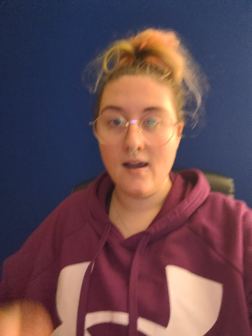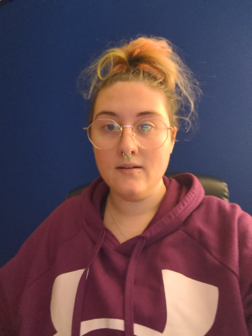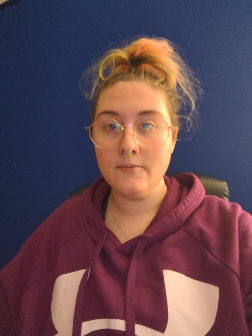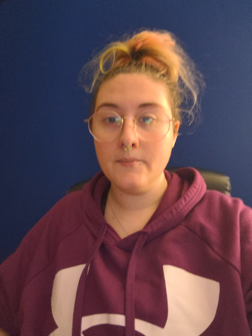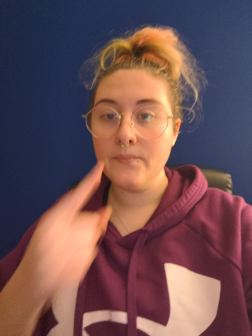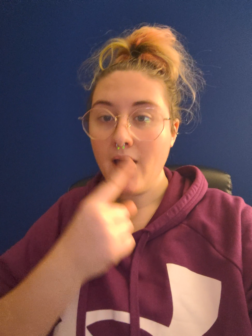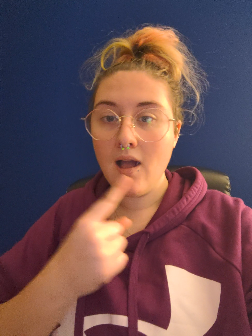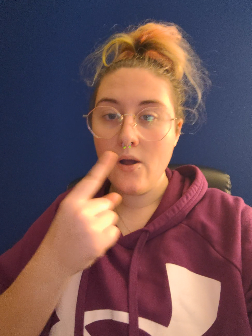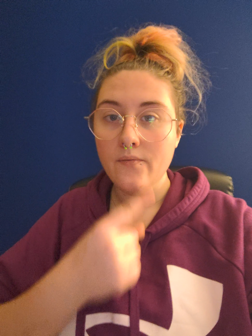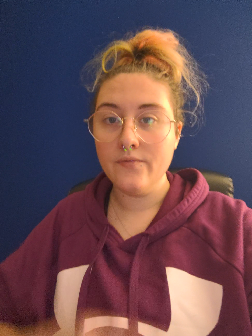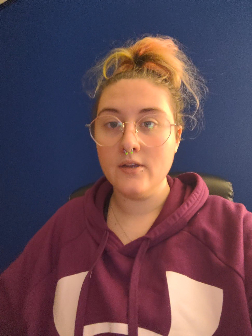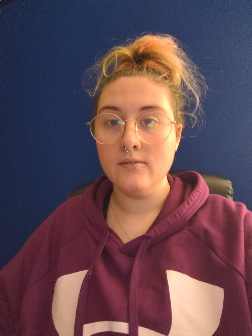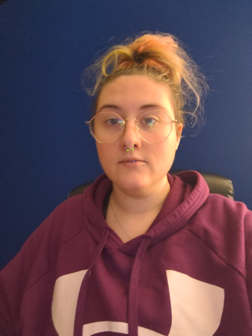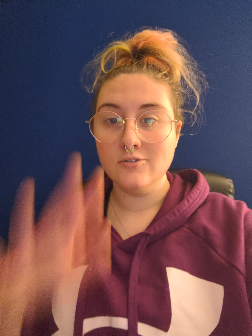mouth